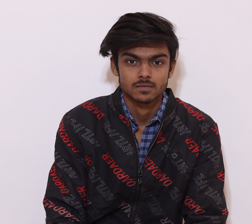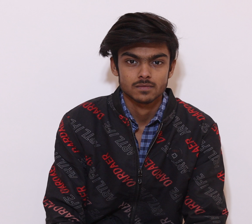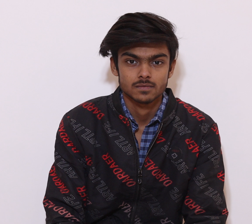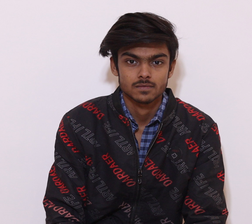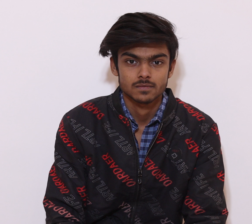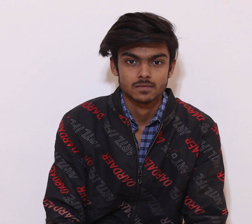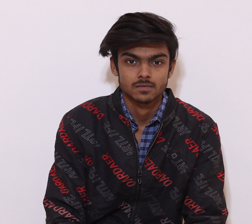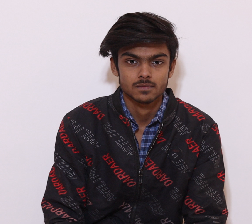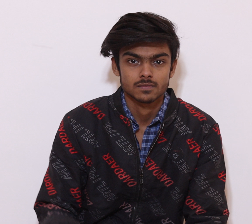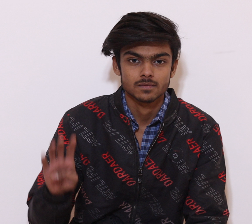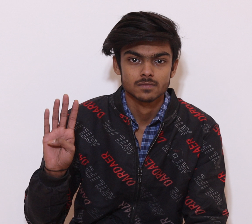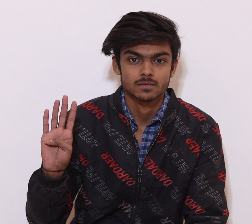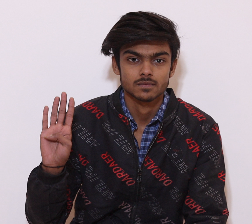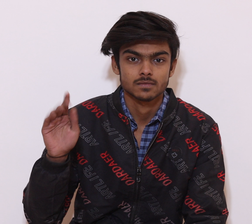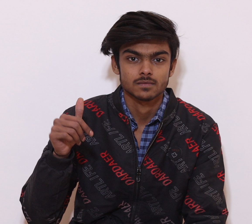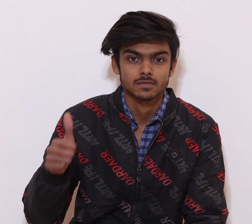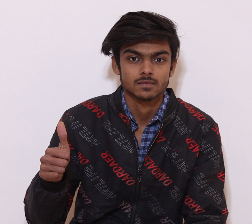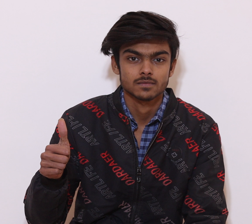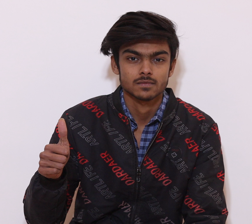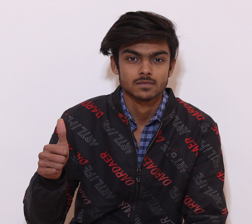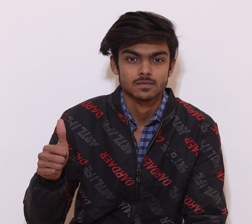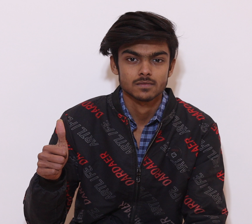best